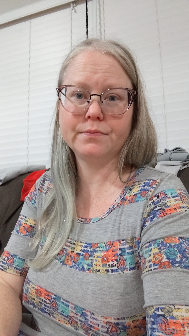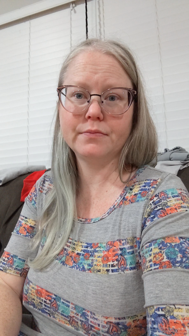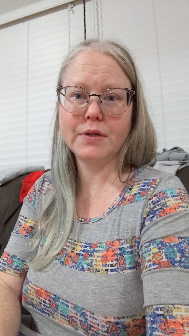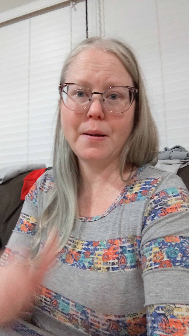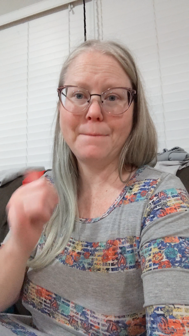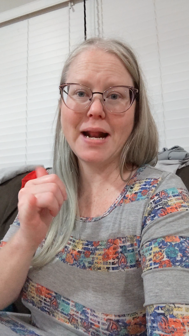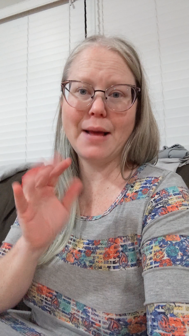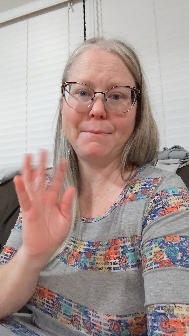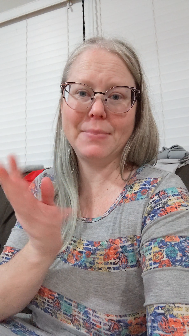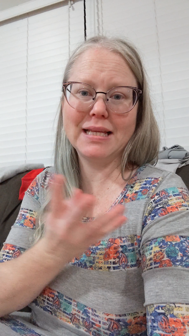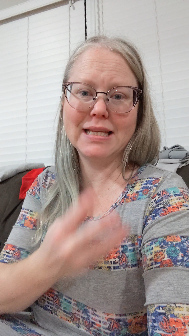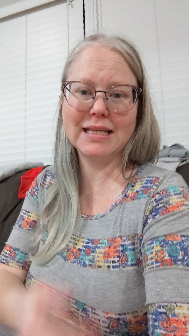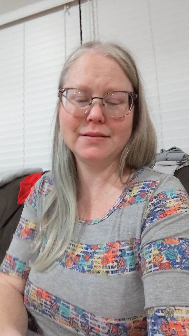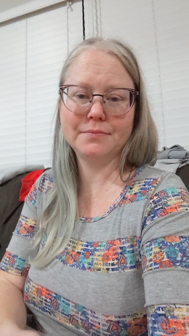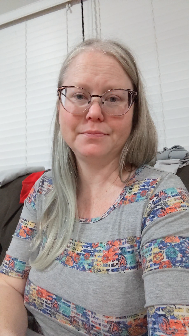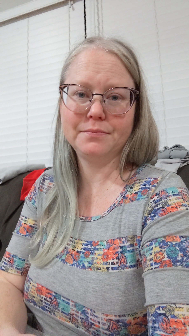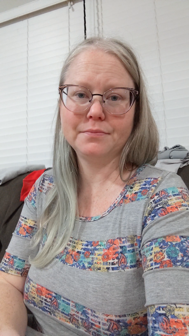playpen